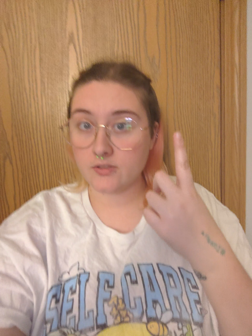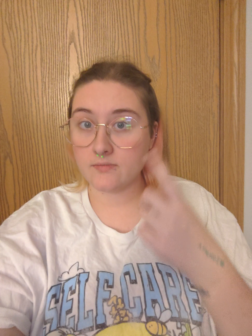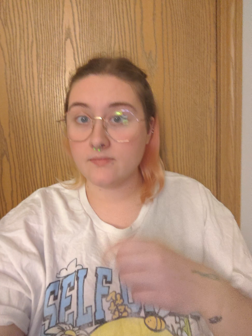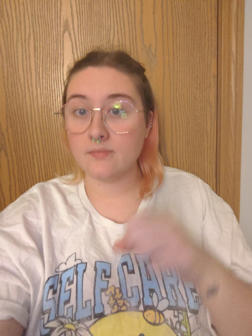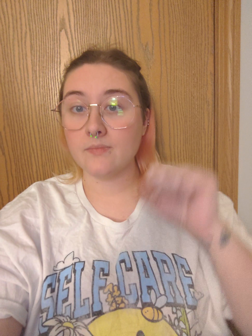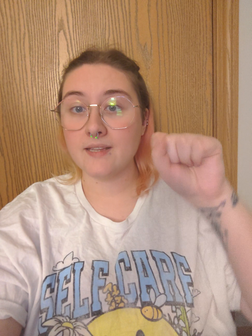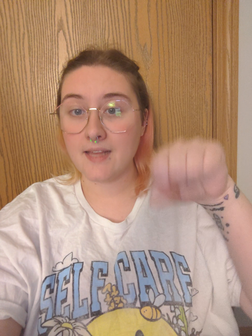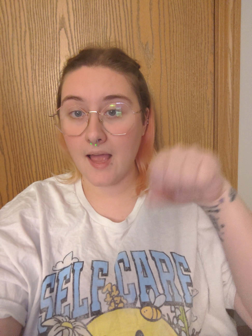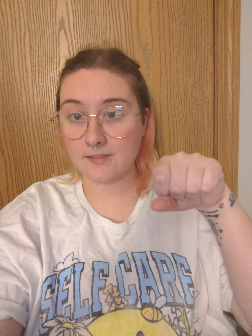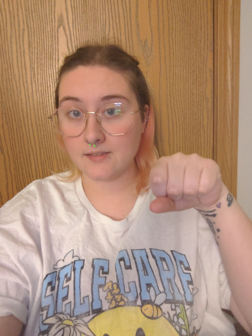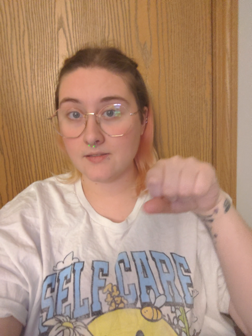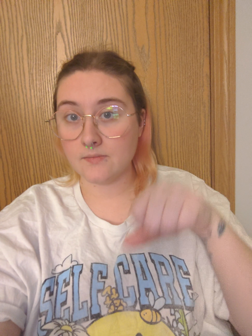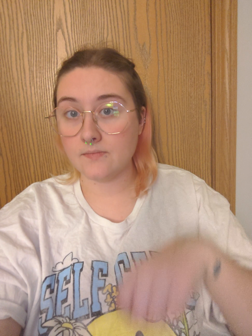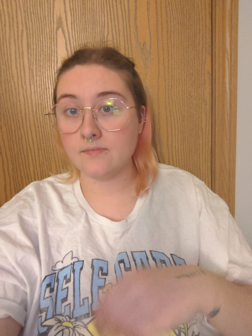yes